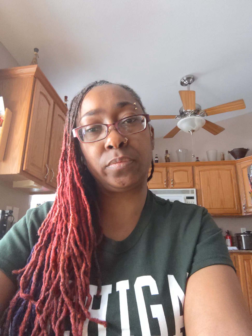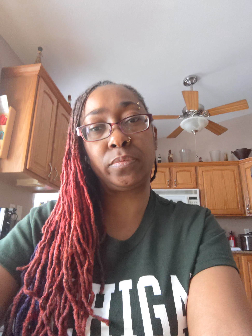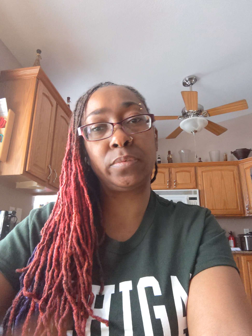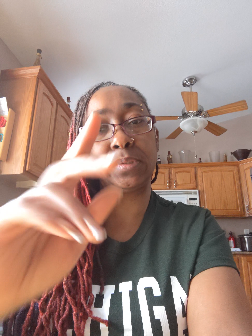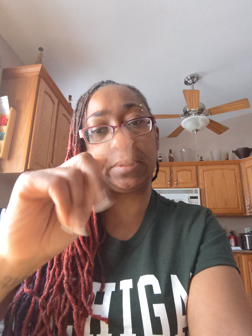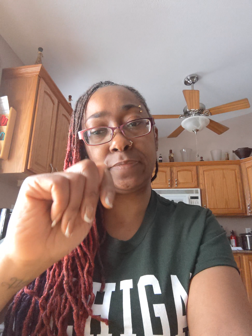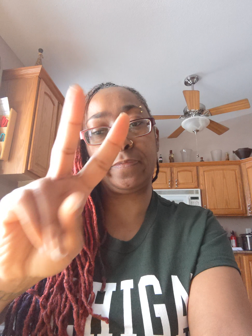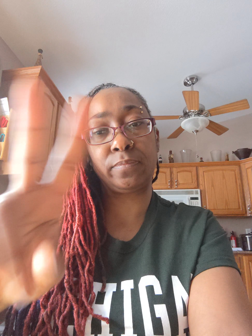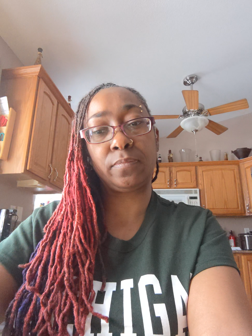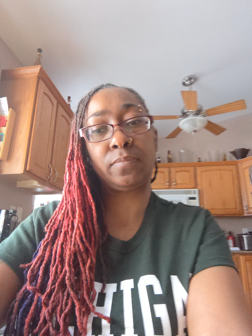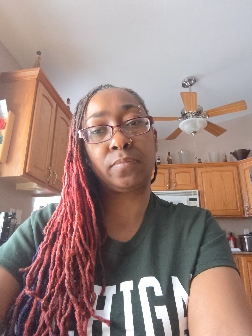TV